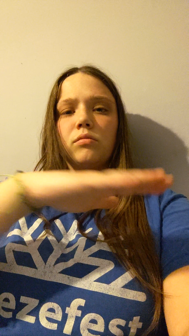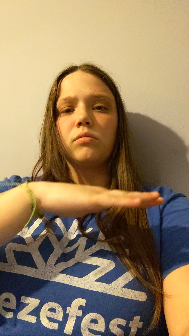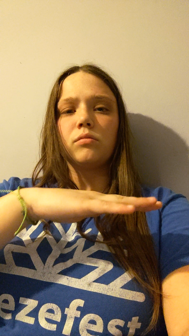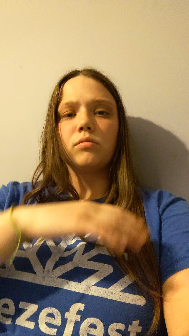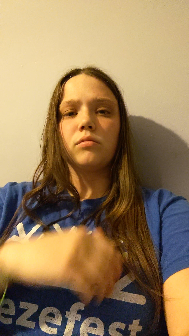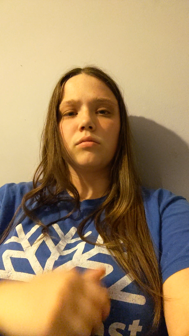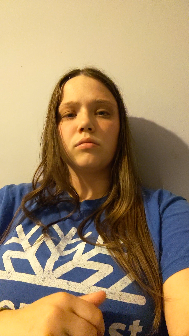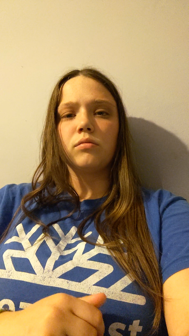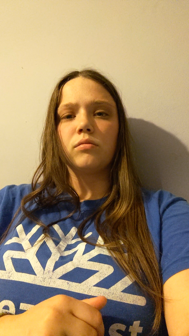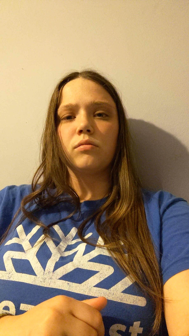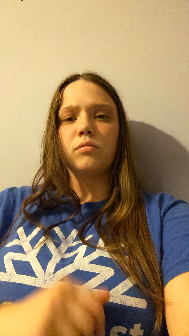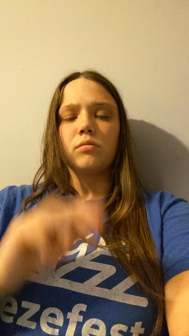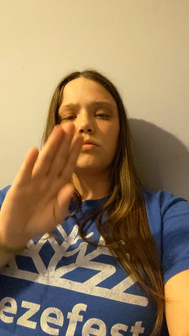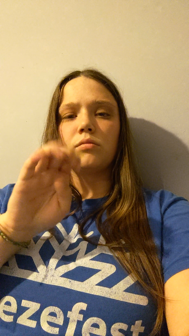be